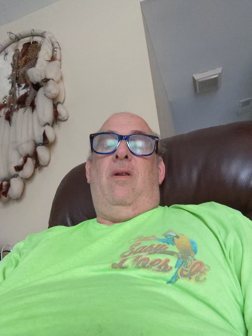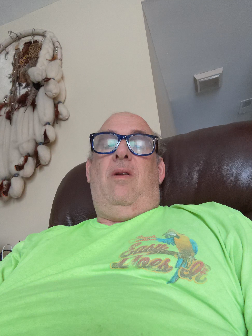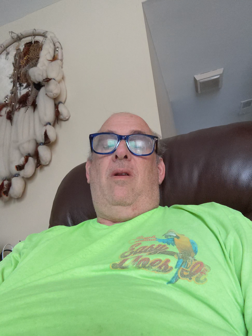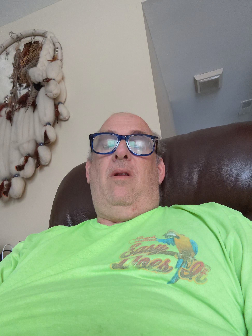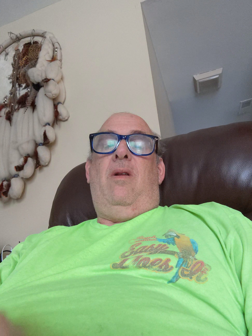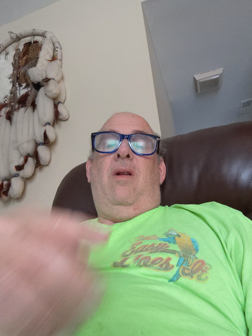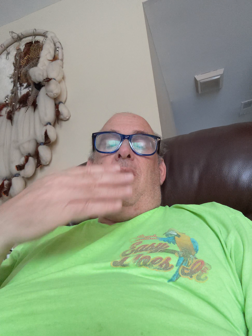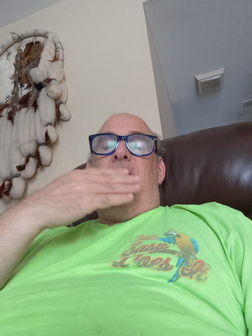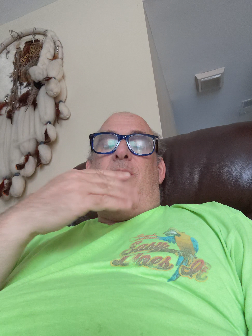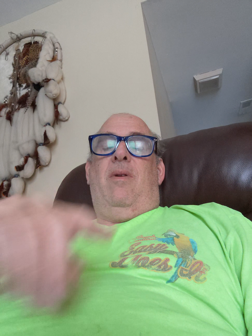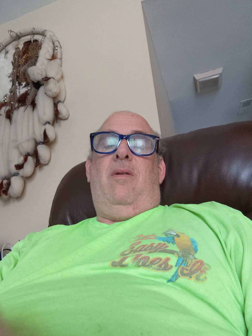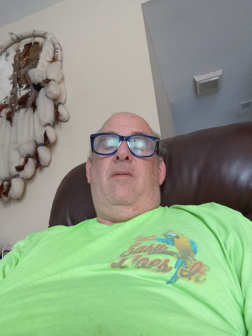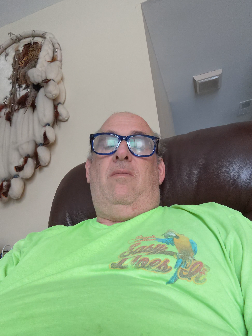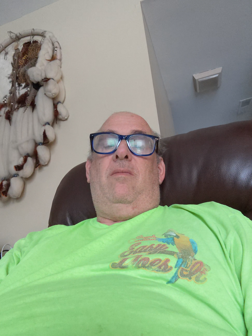napkin